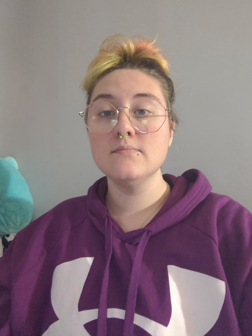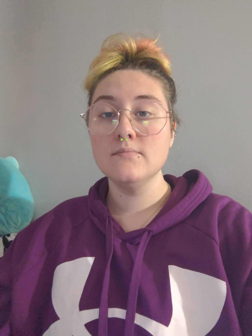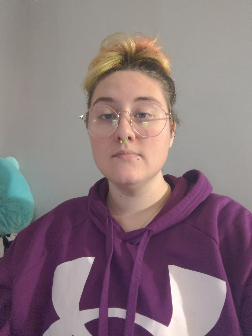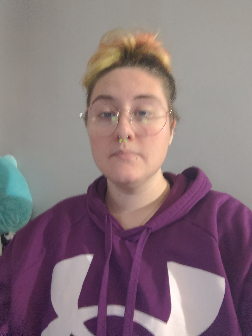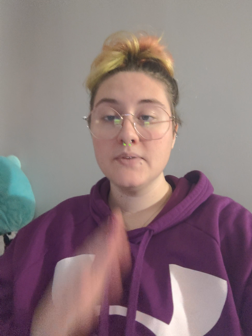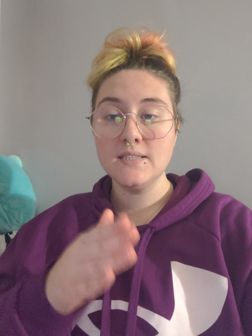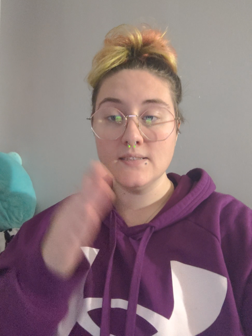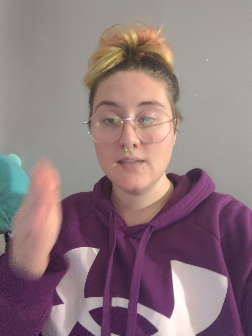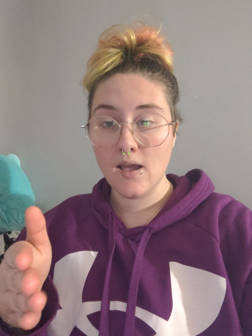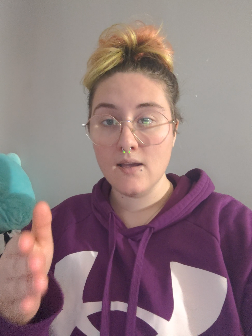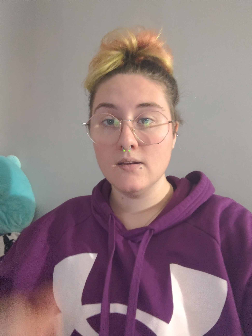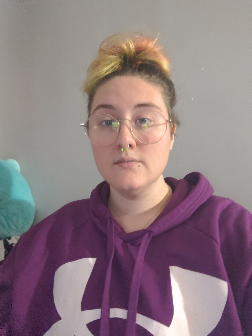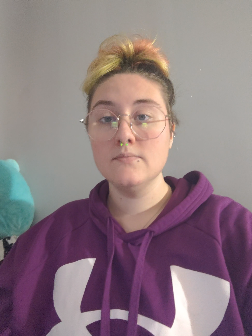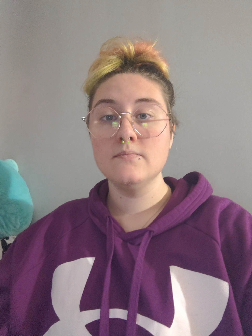beside